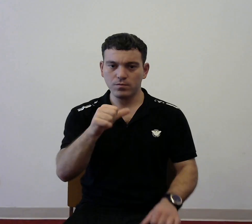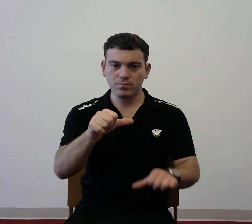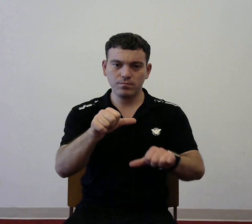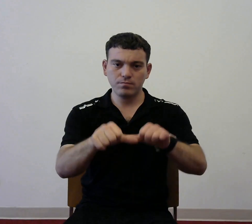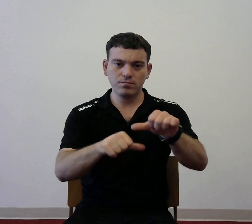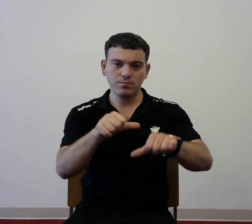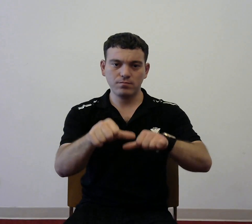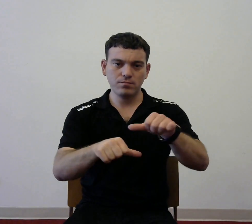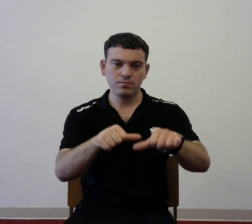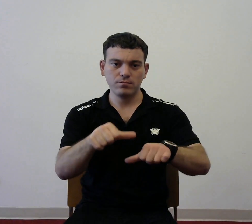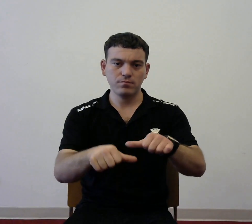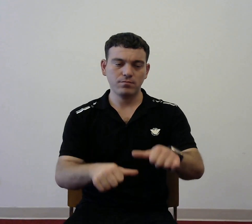il